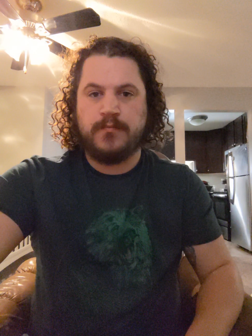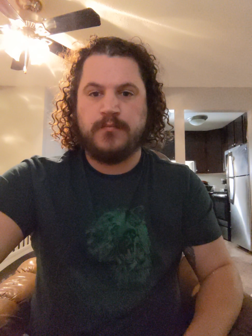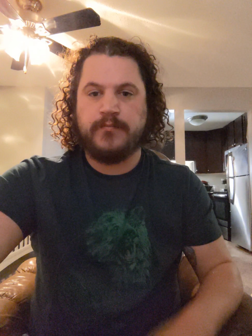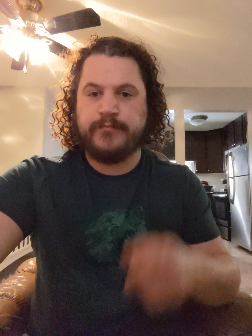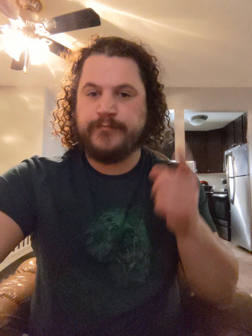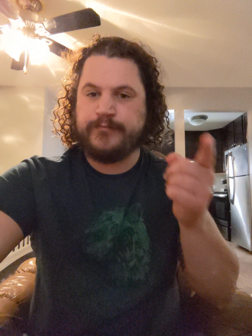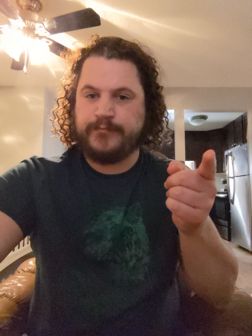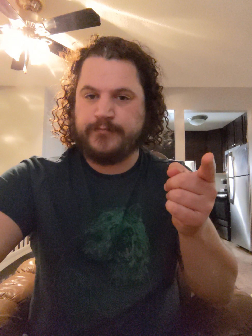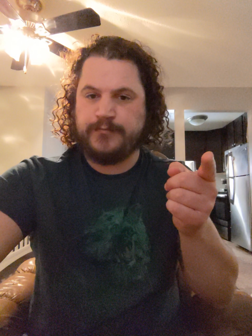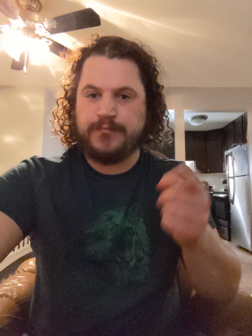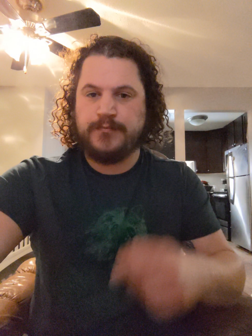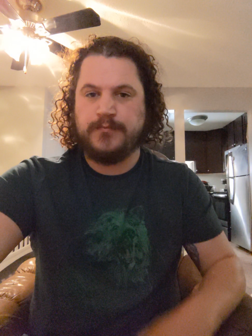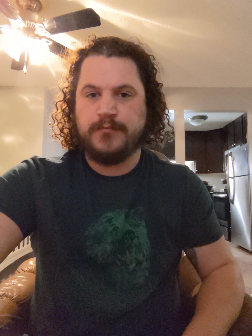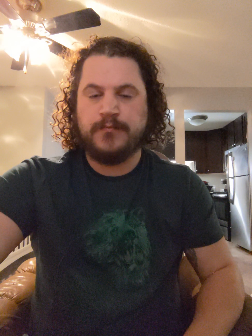he/she/it